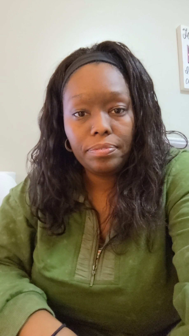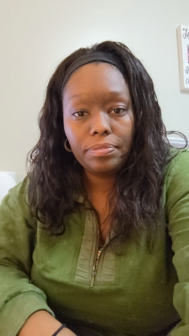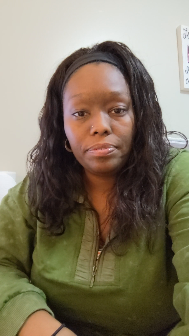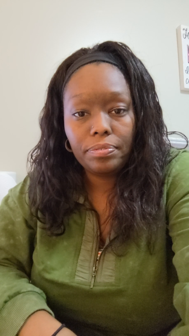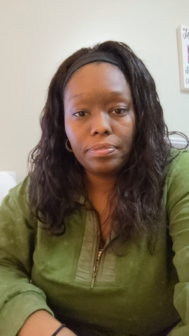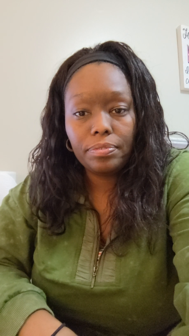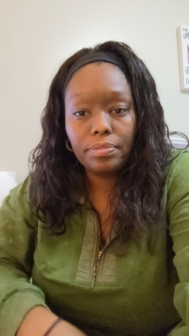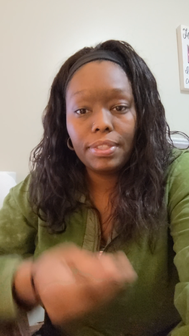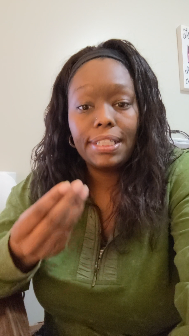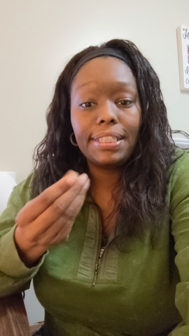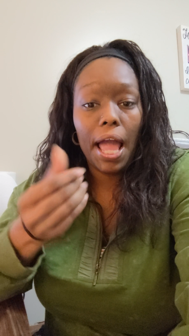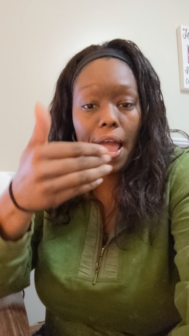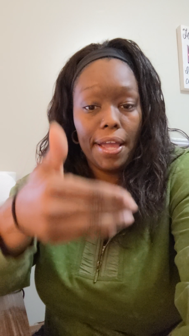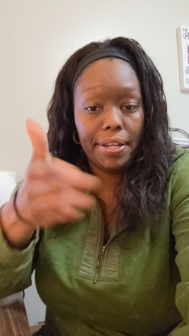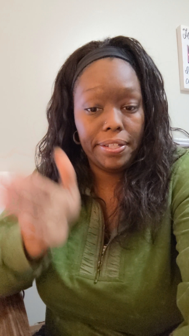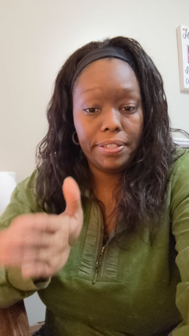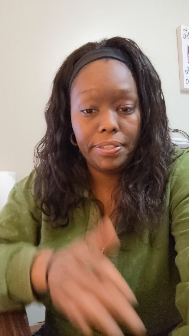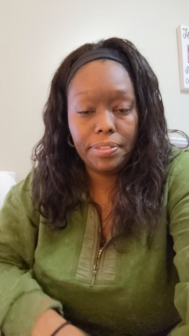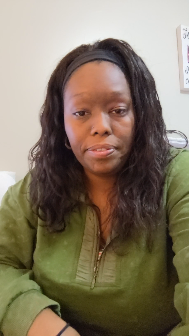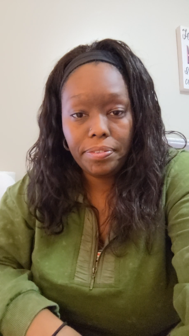sandbox